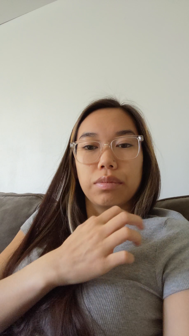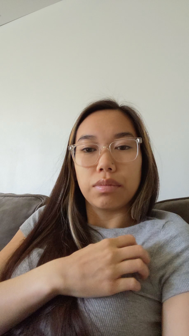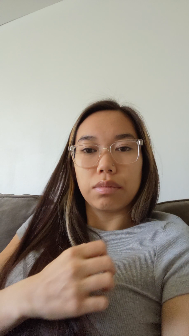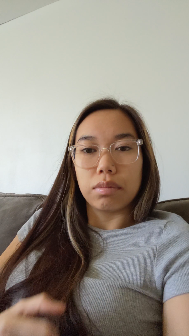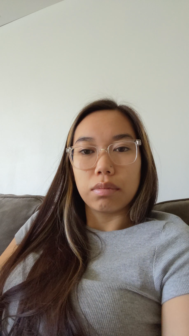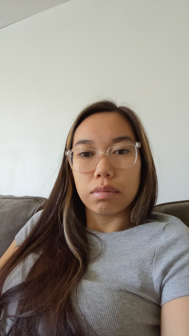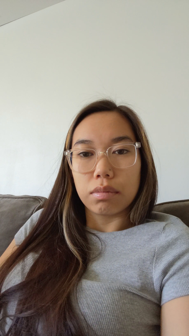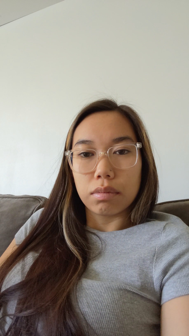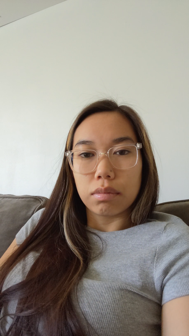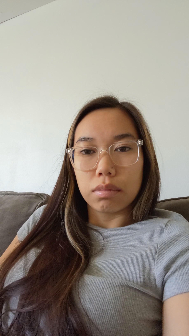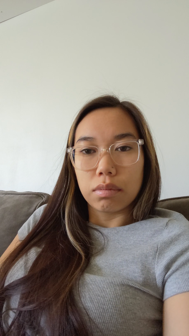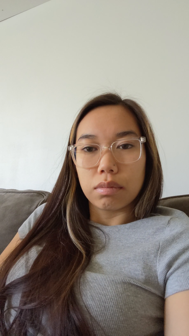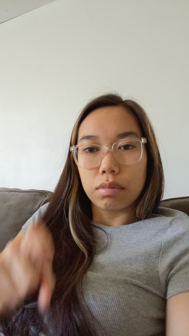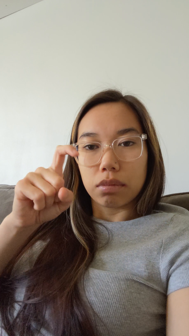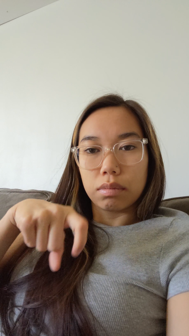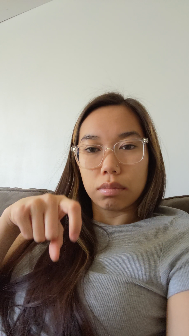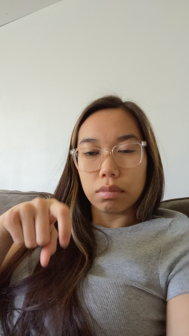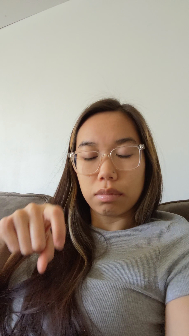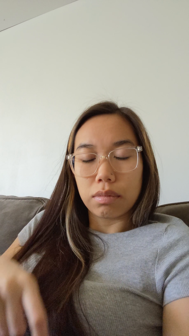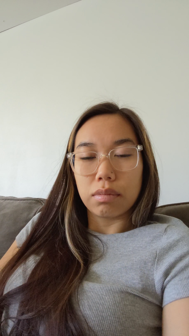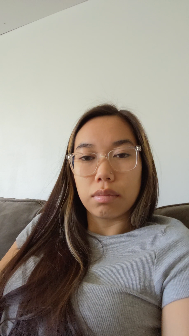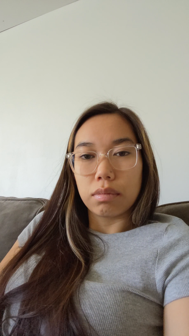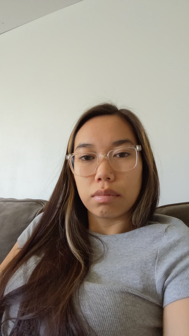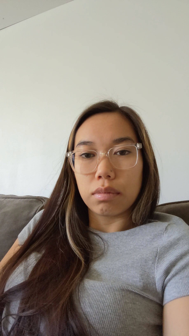need